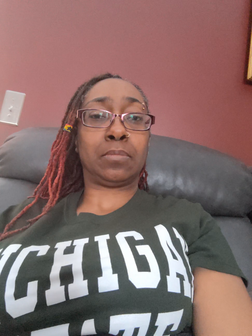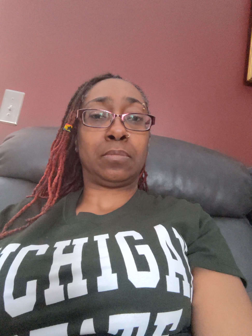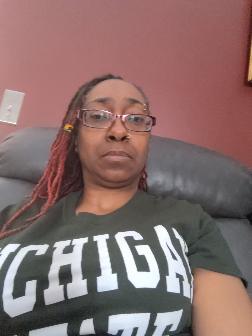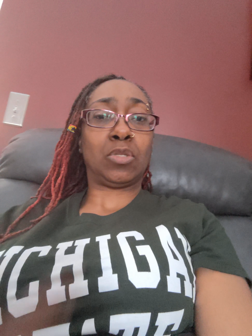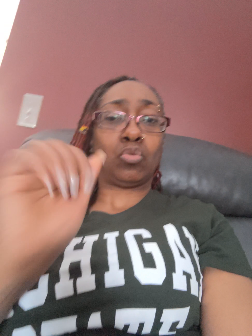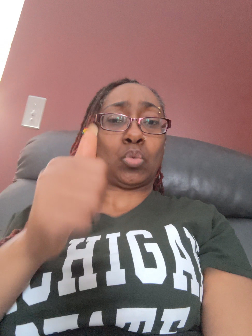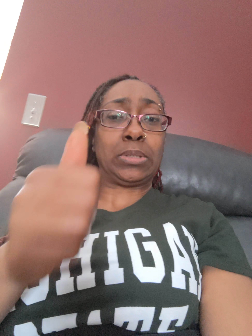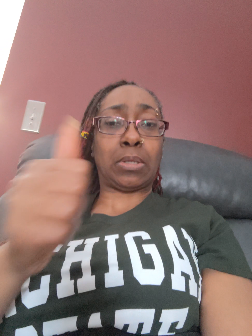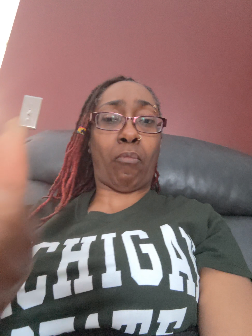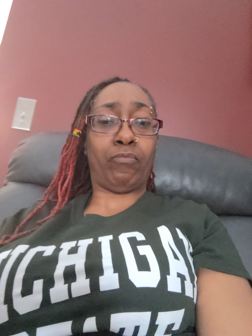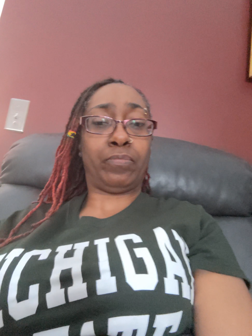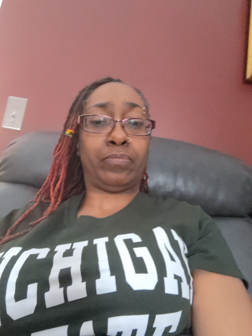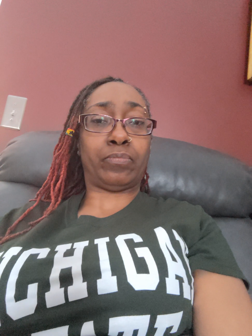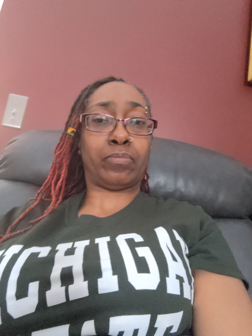yourself